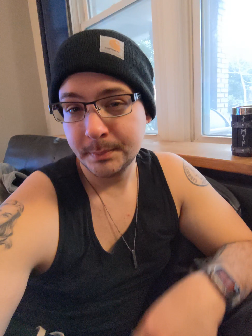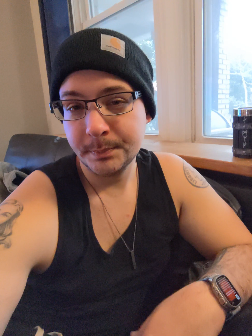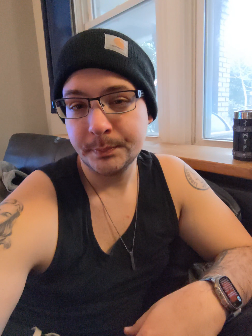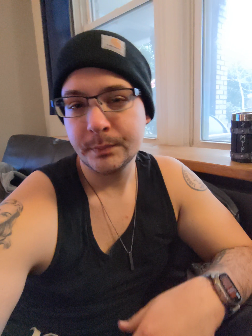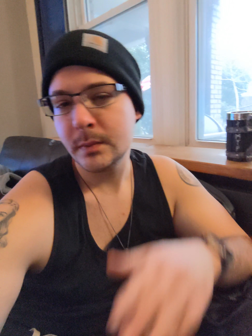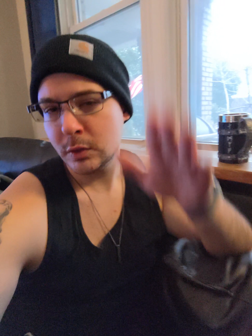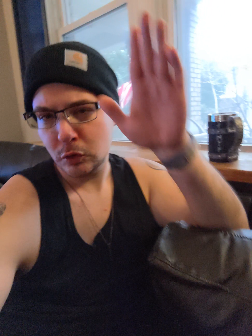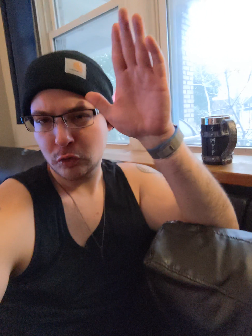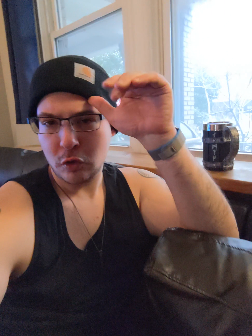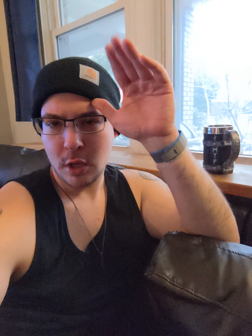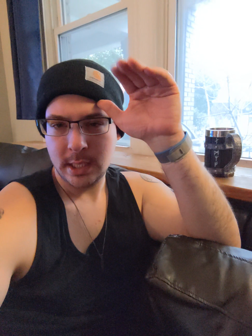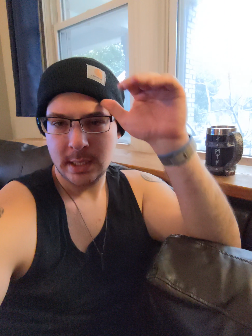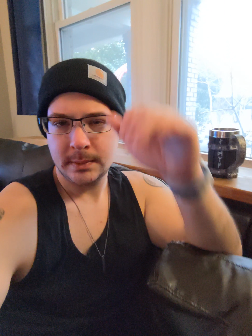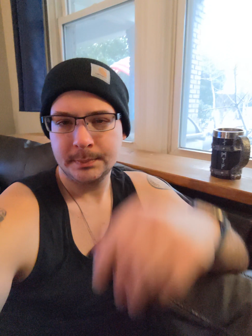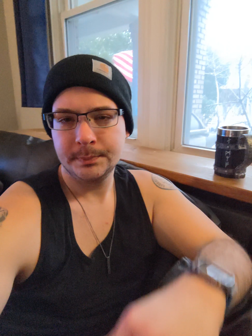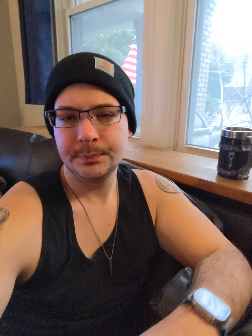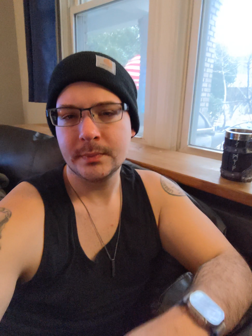donkey